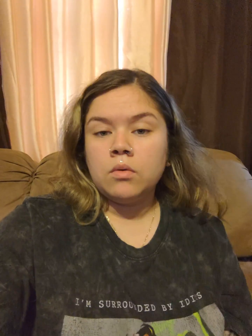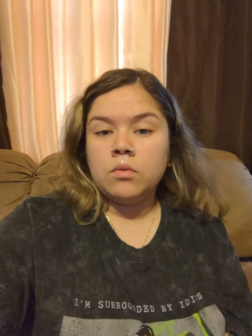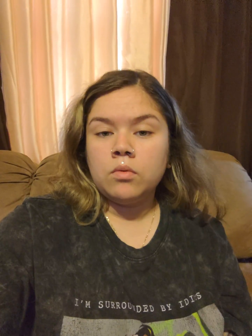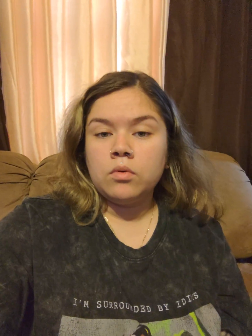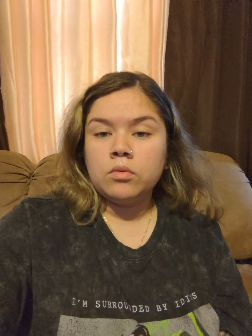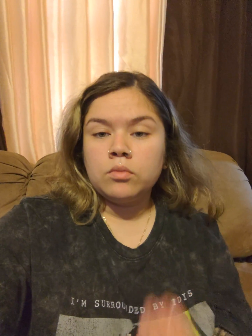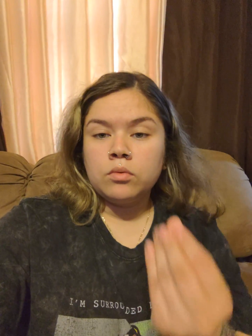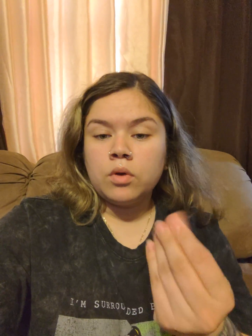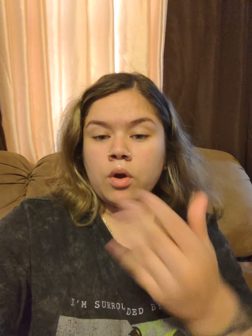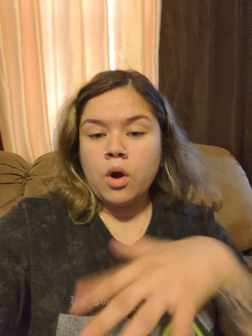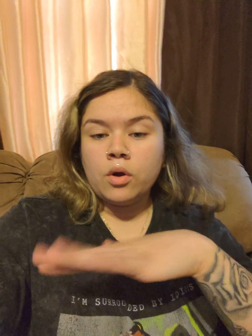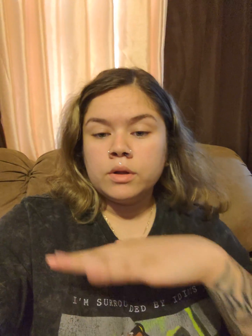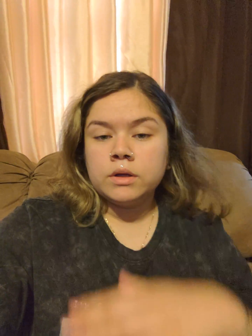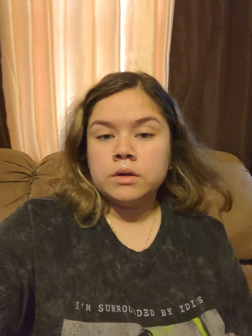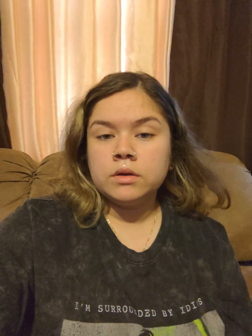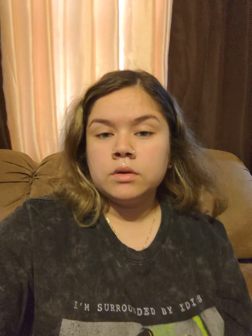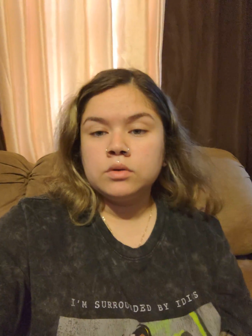garden